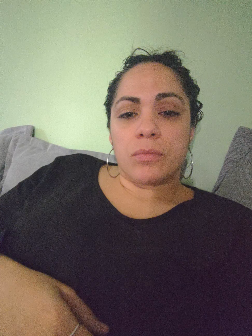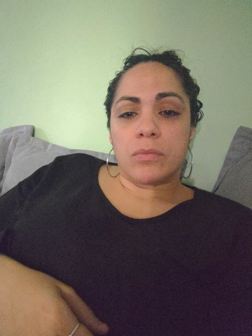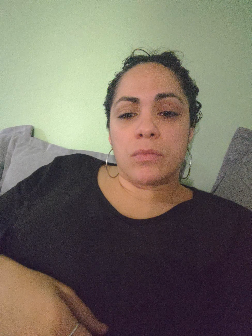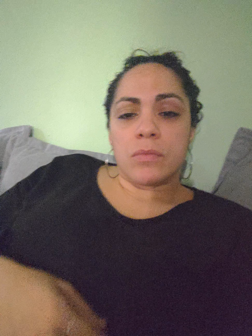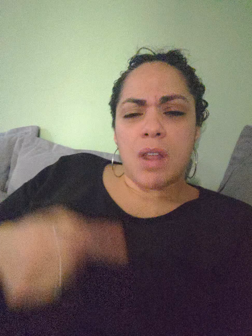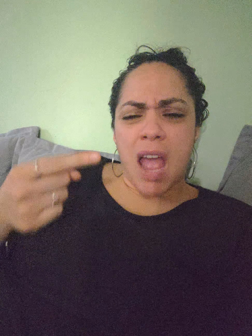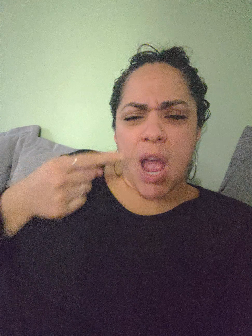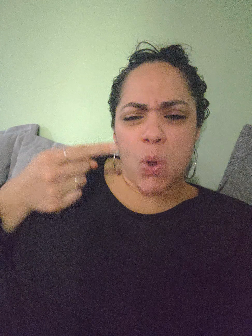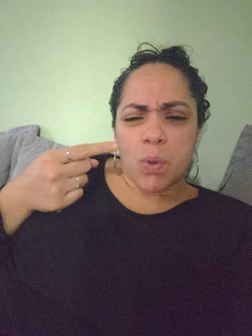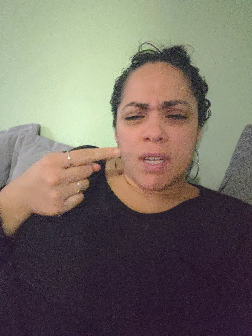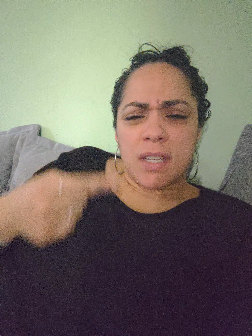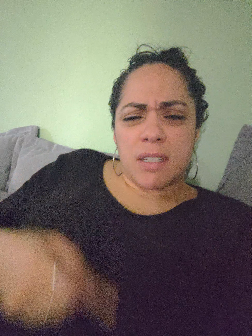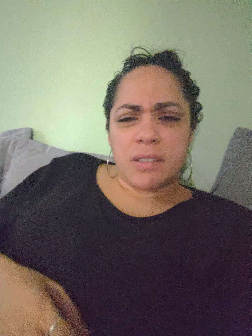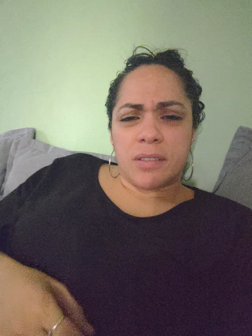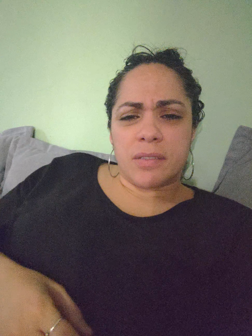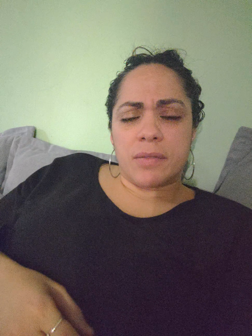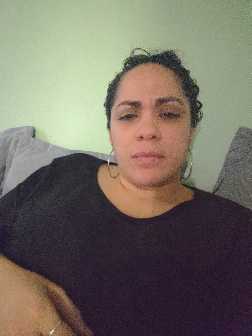owie